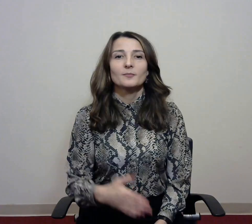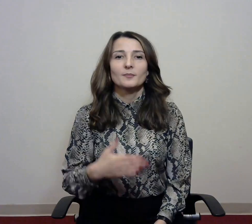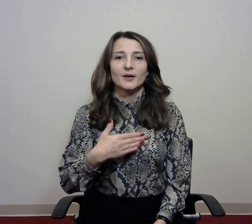mən